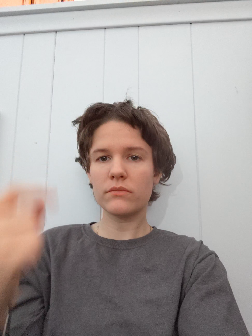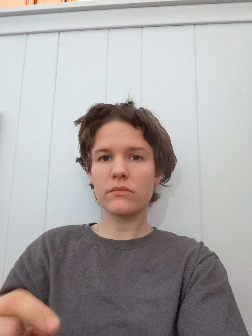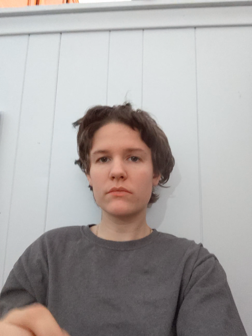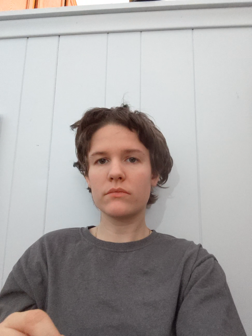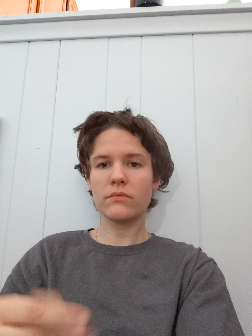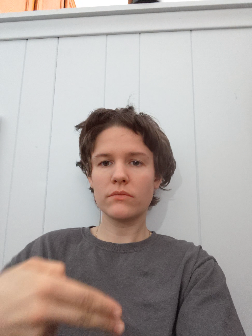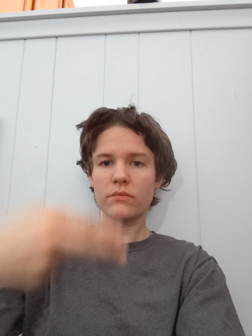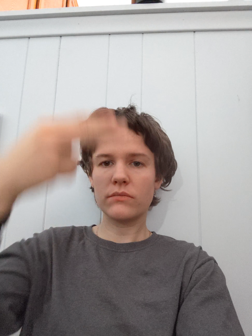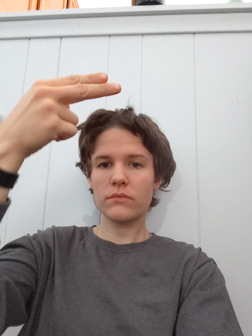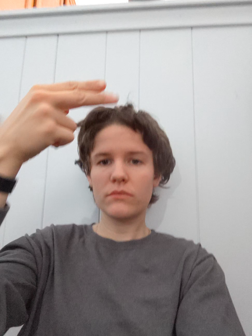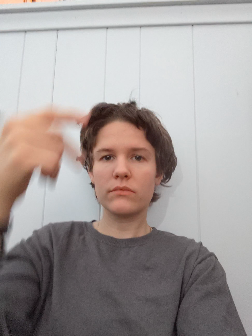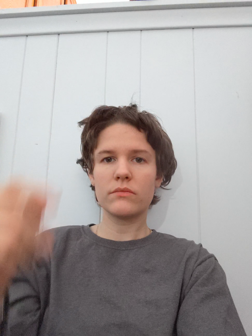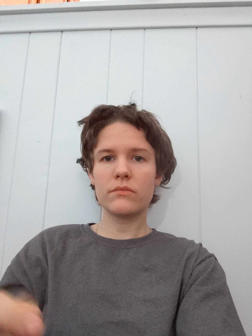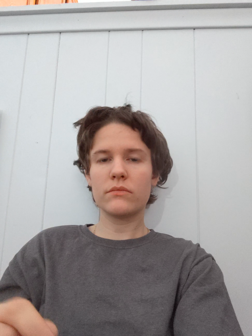high